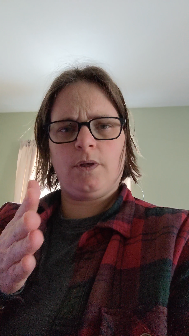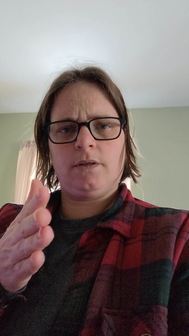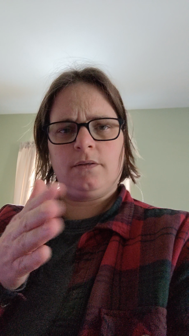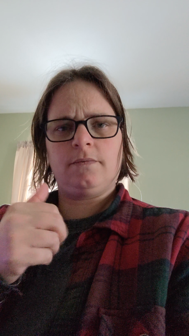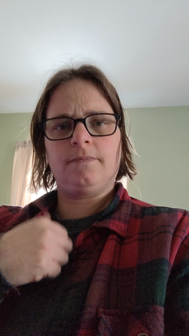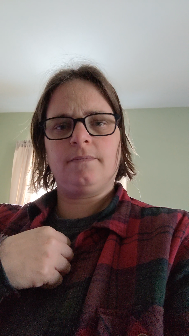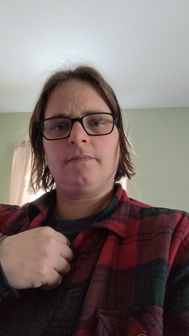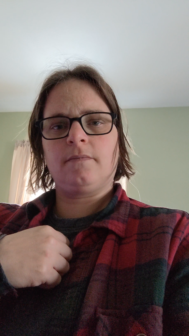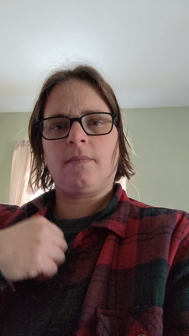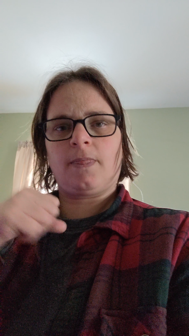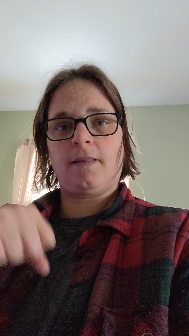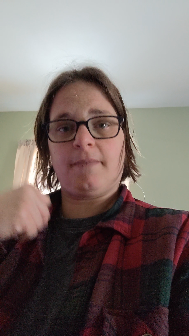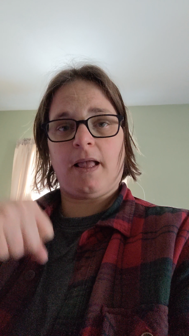bicycle